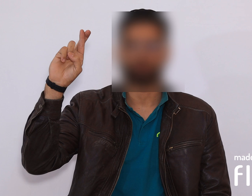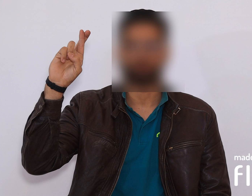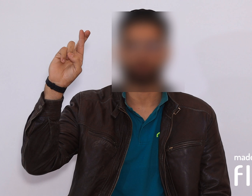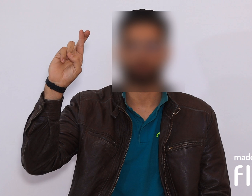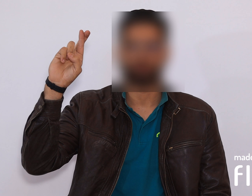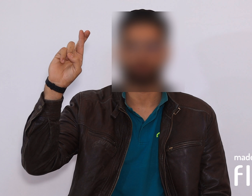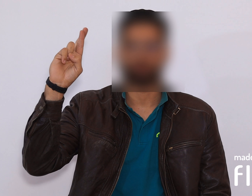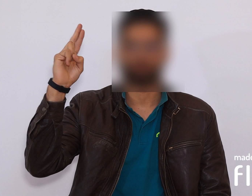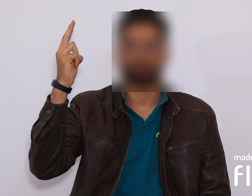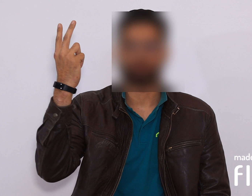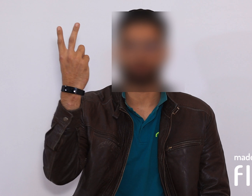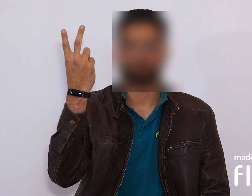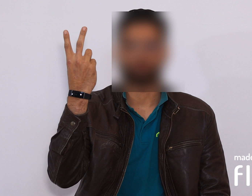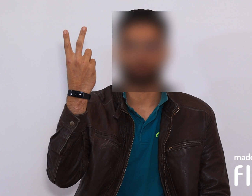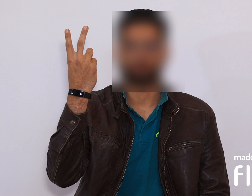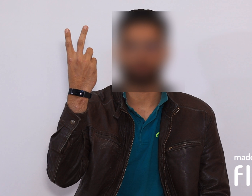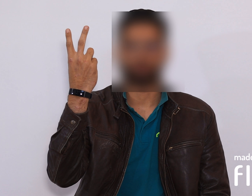ڑ